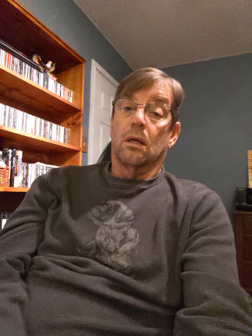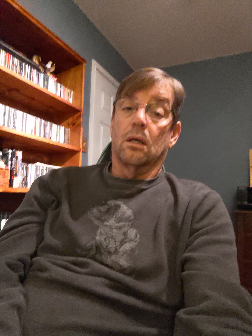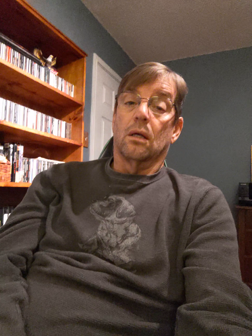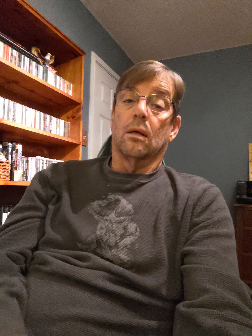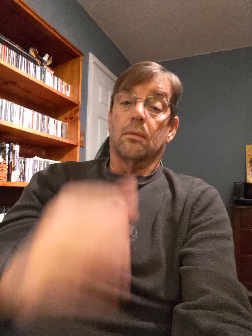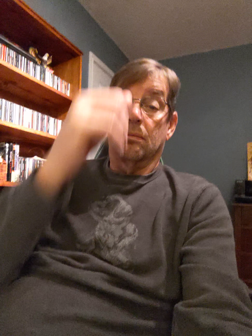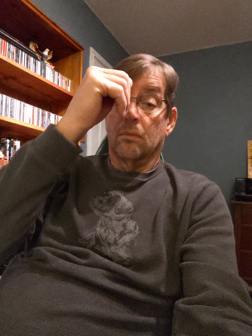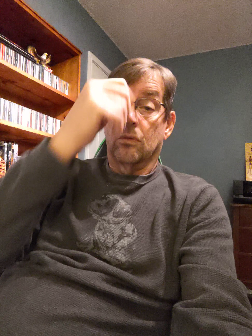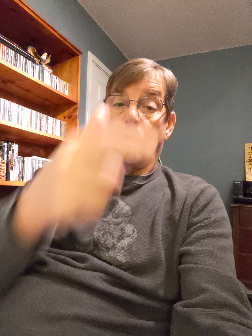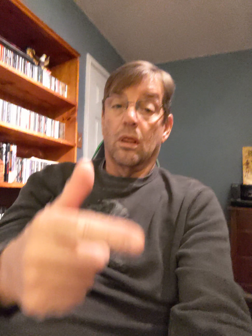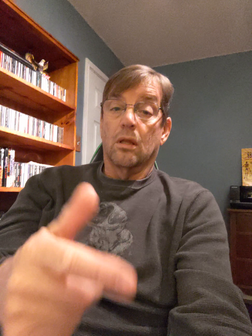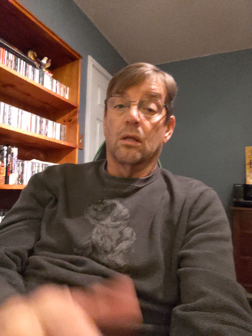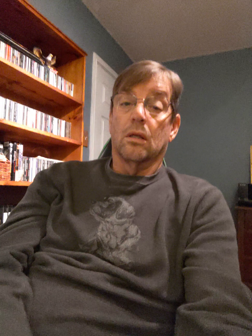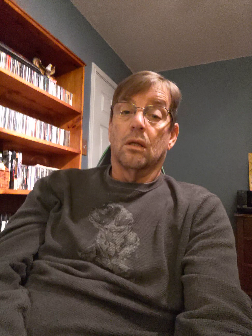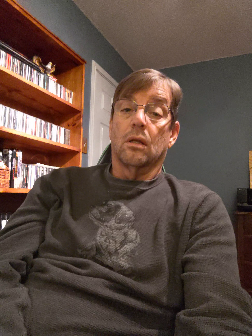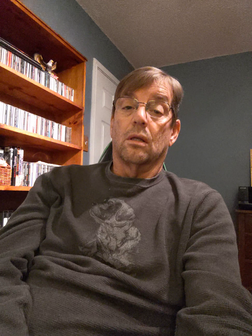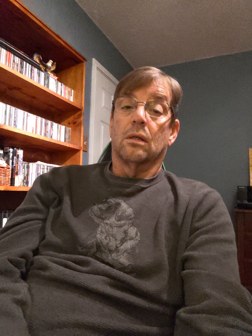brother